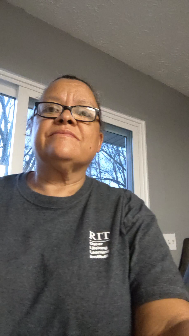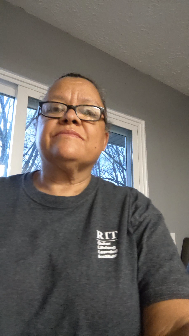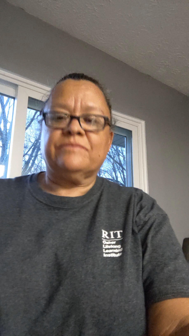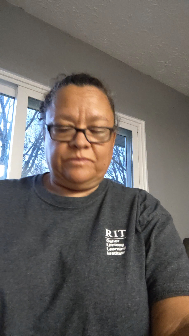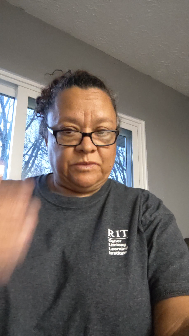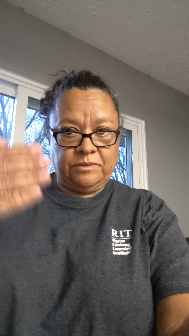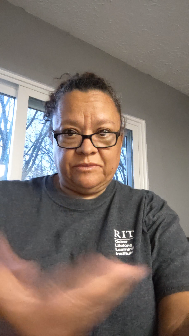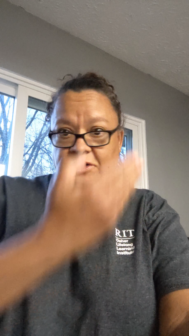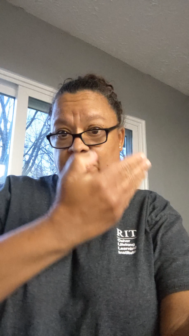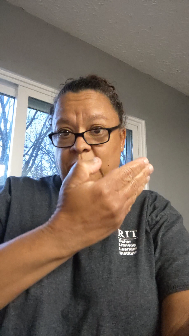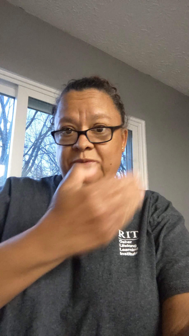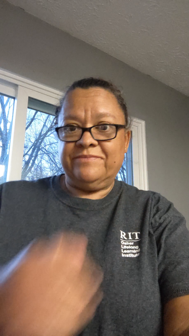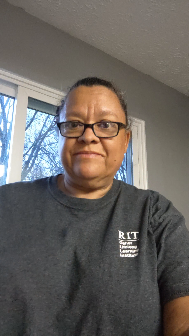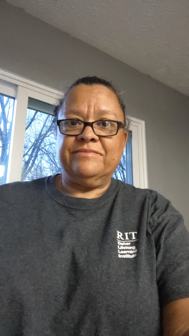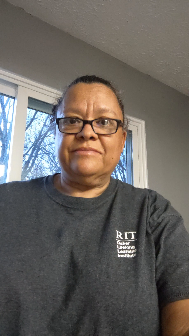new